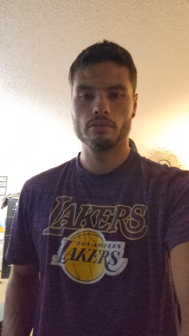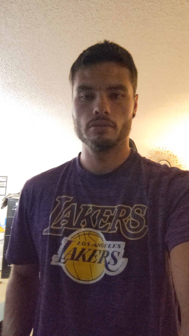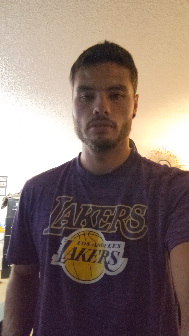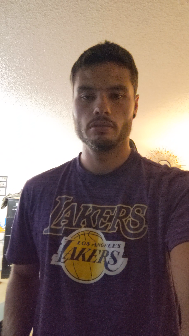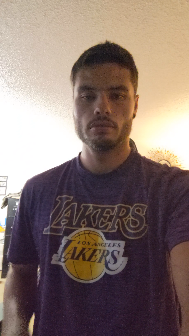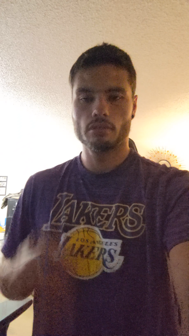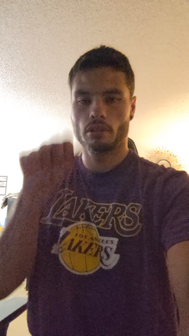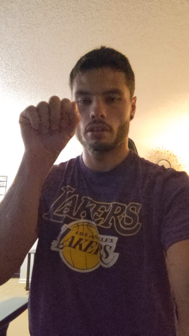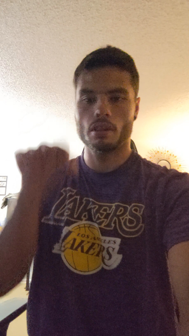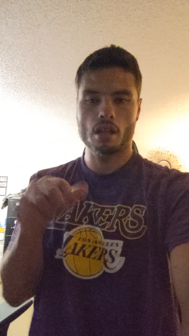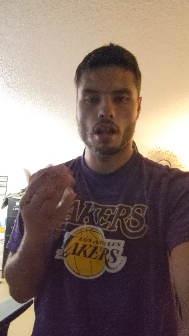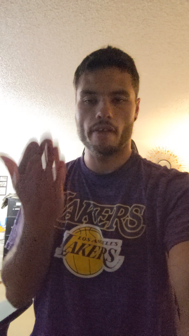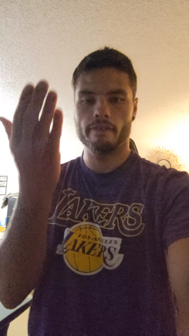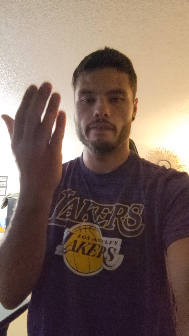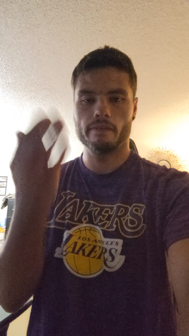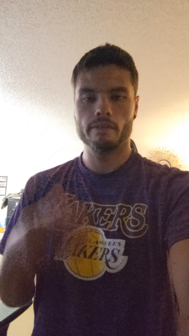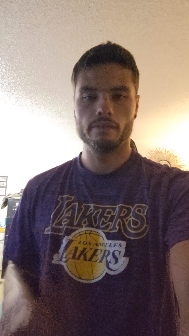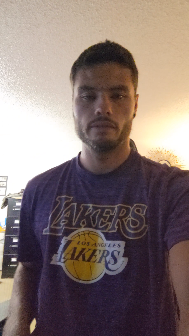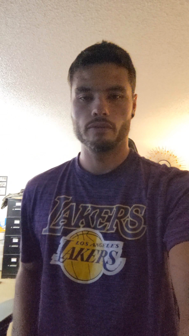gloves